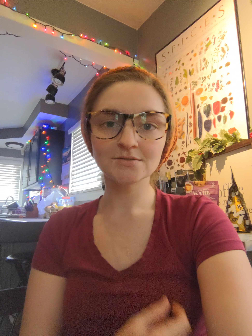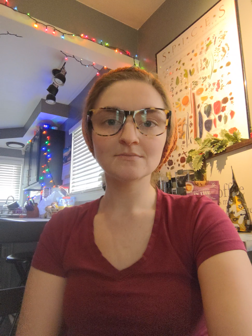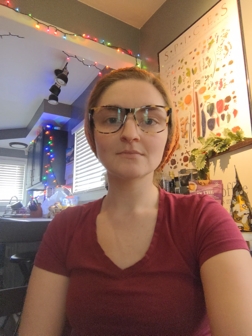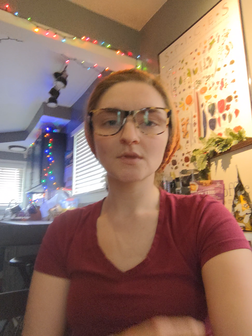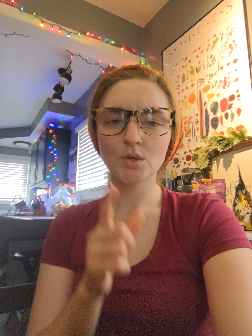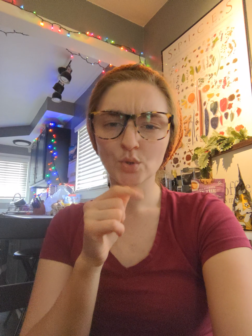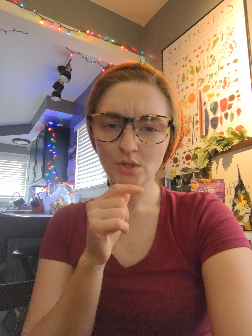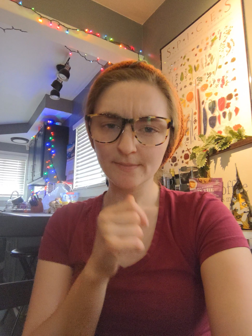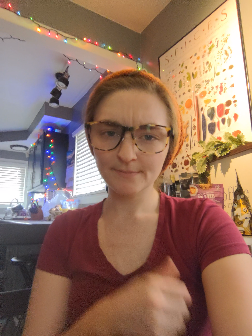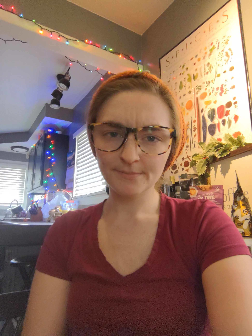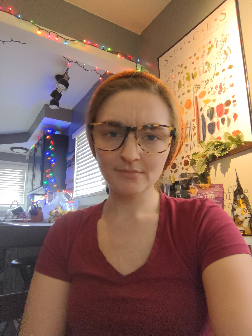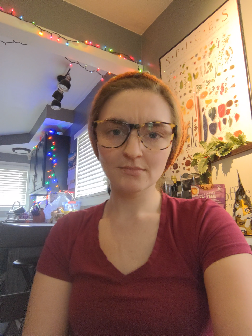who